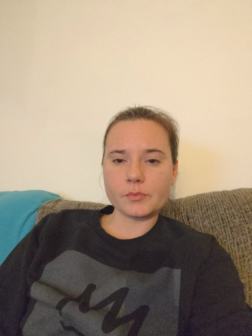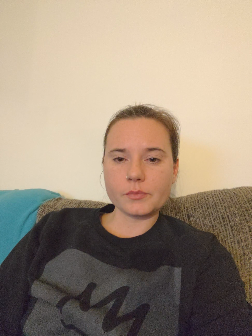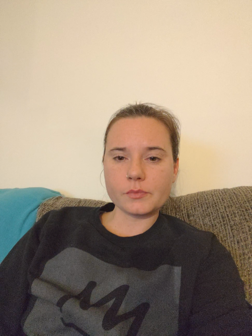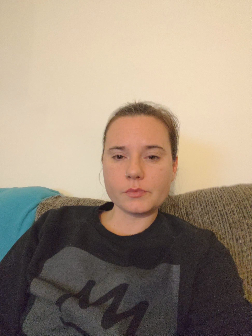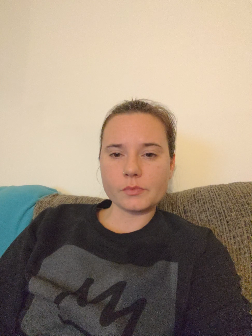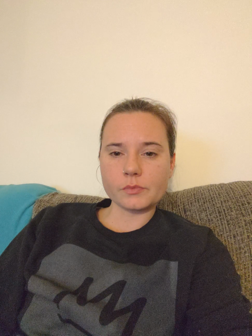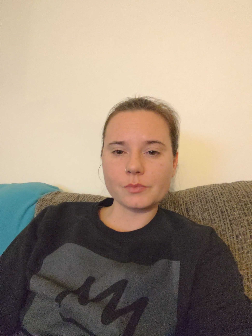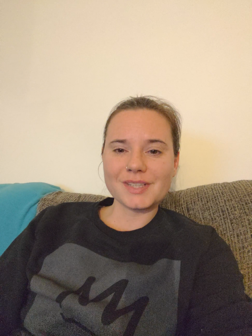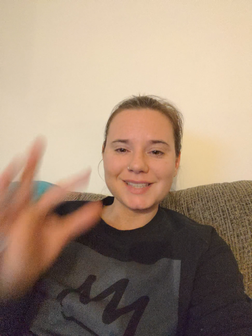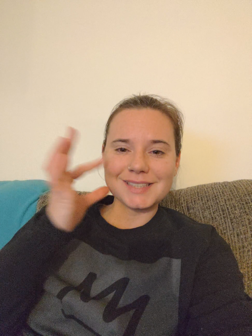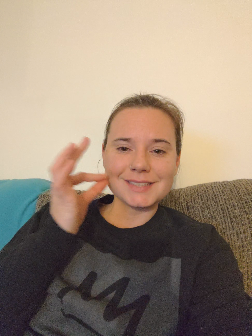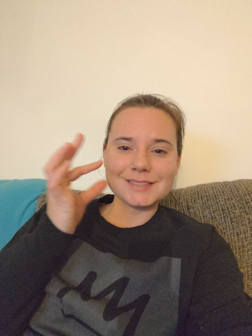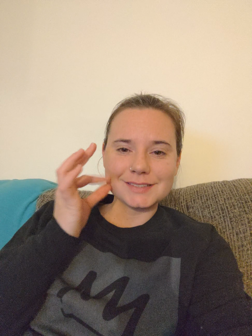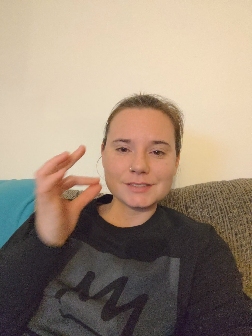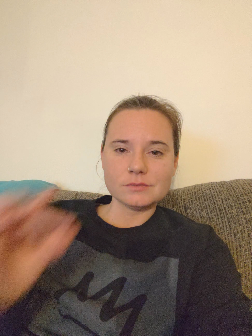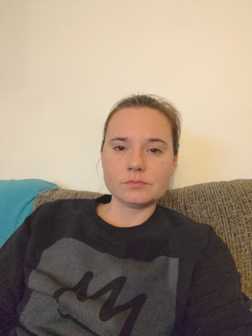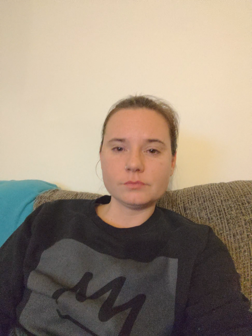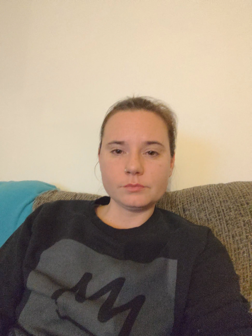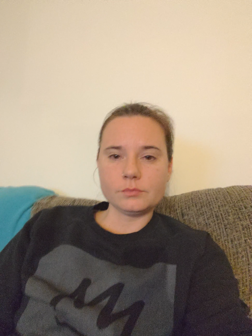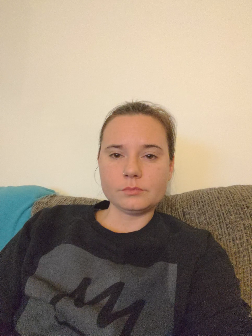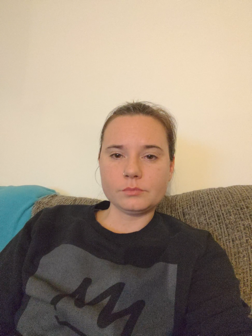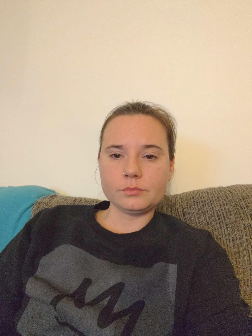kitty